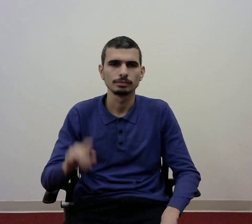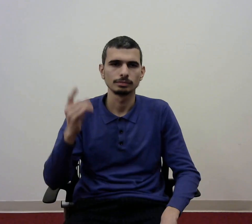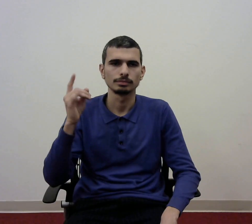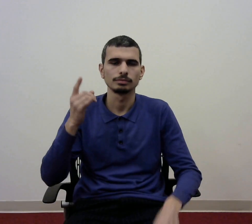uşaq